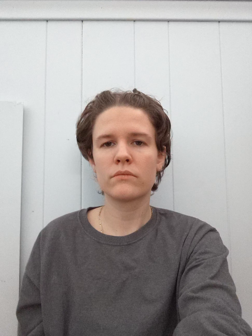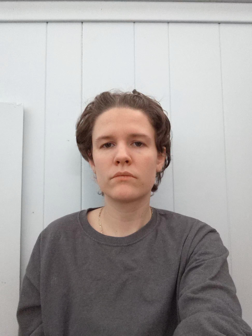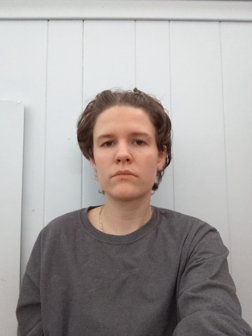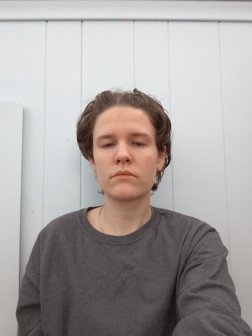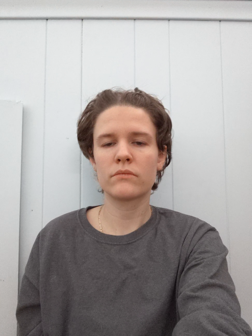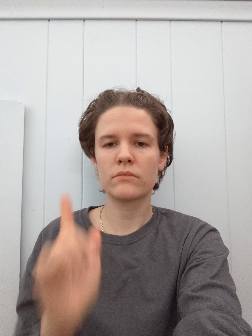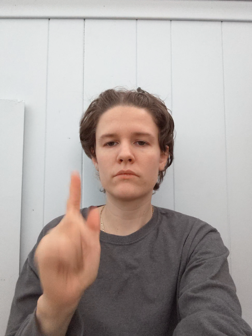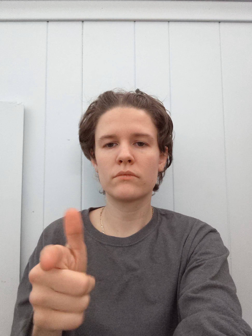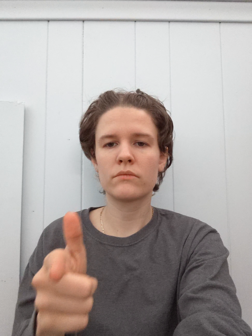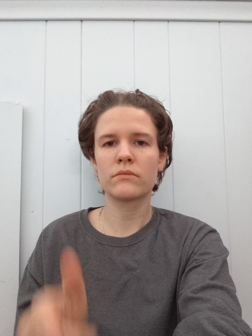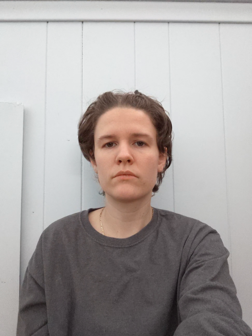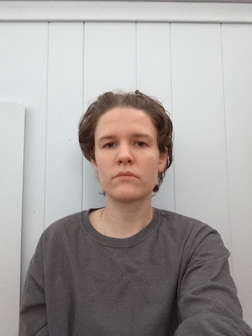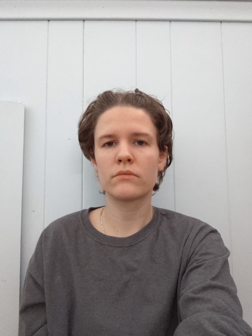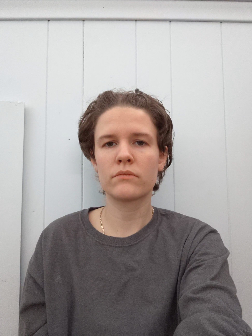later